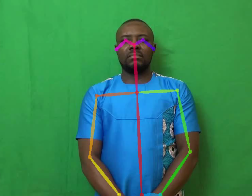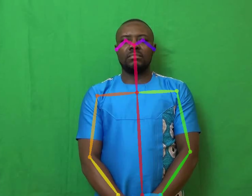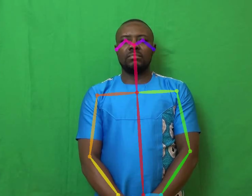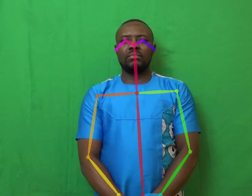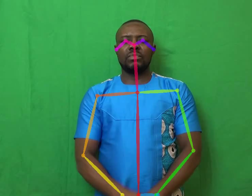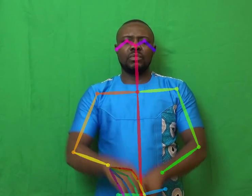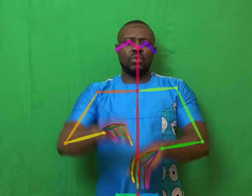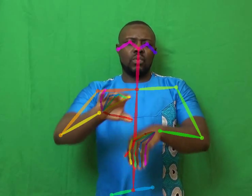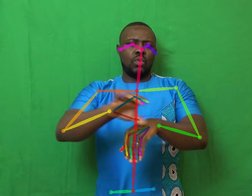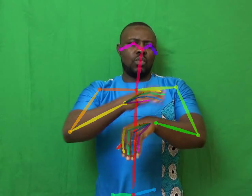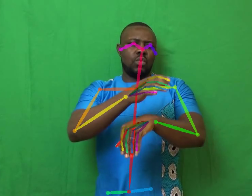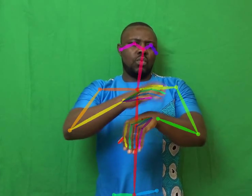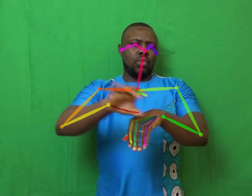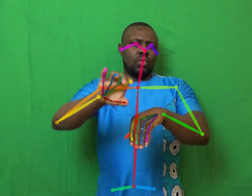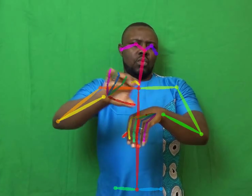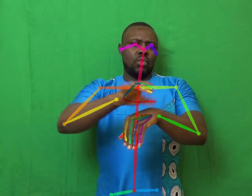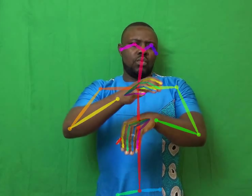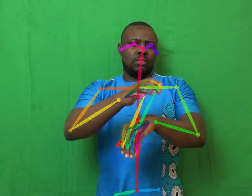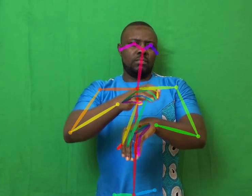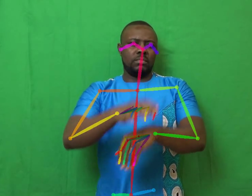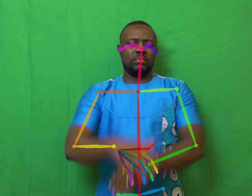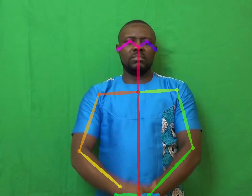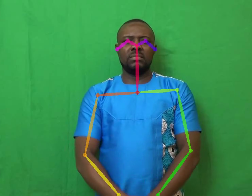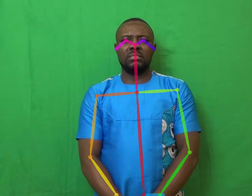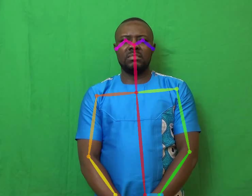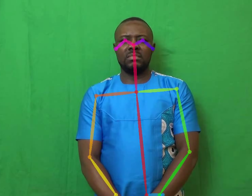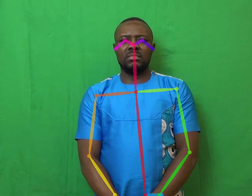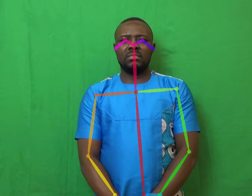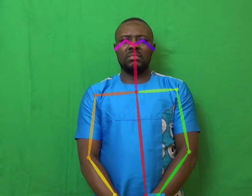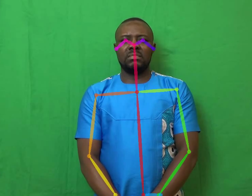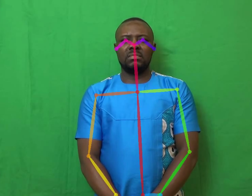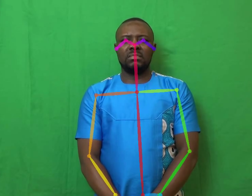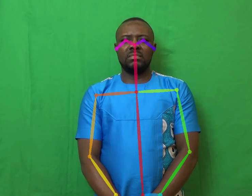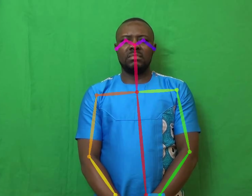computer